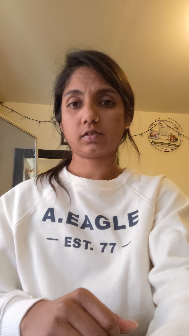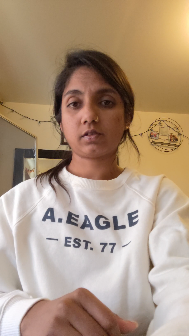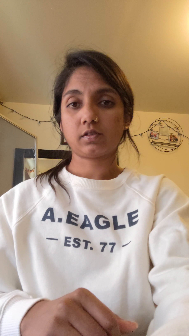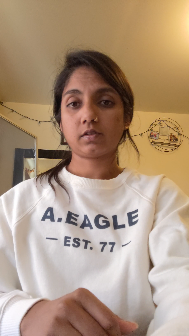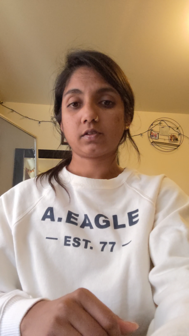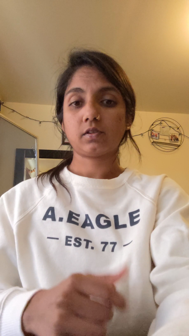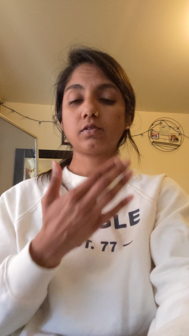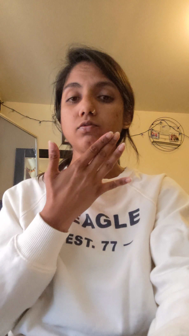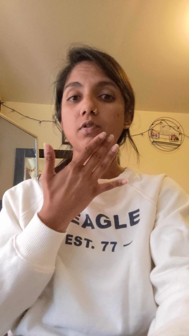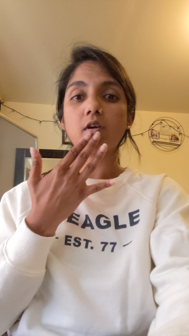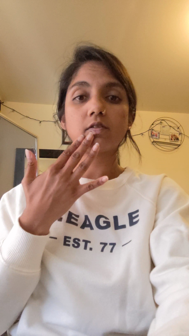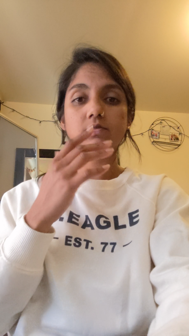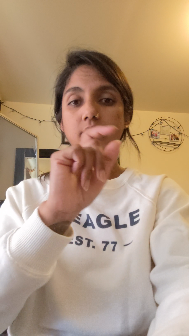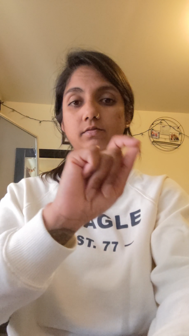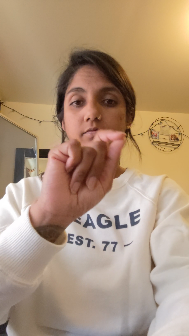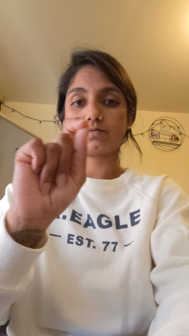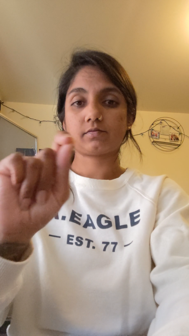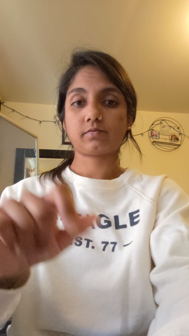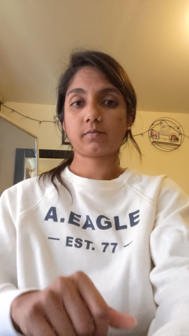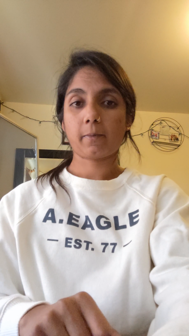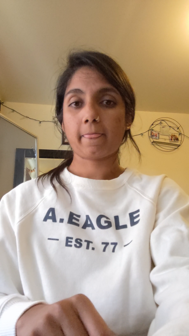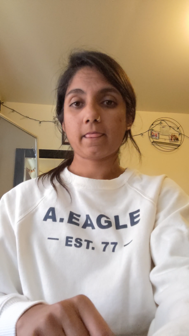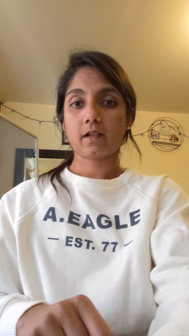crayon